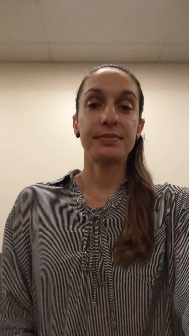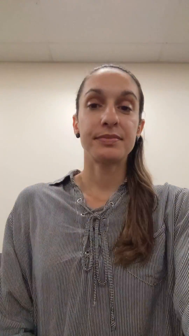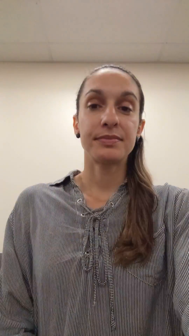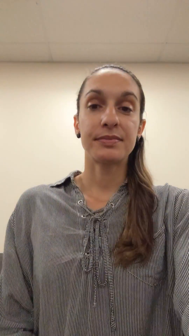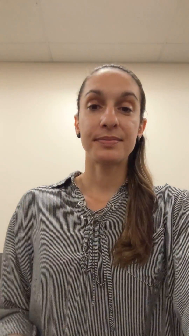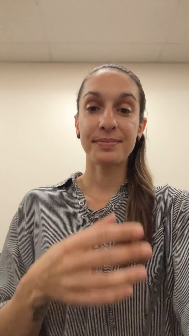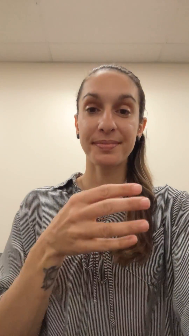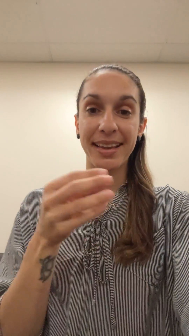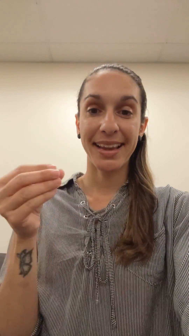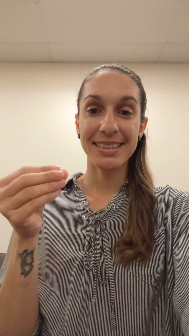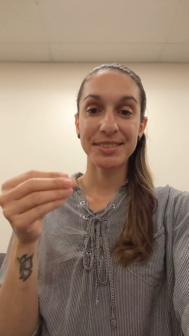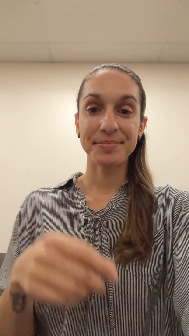and